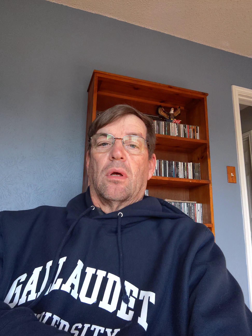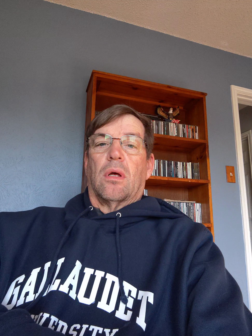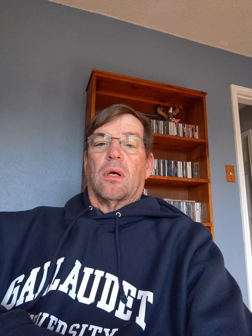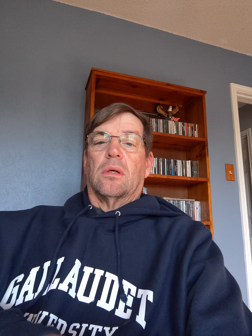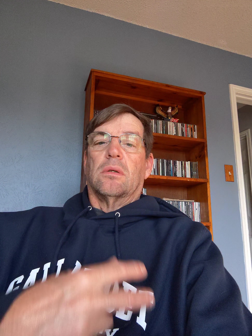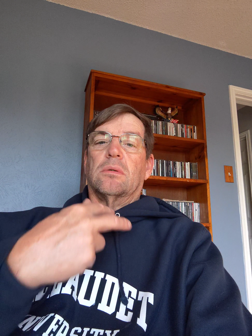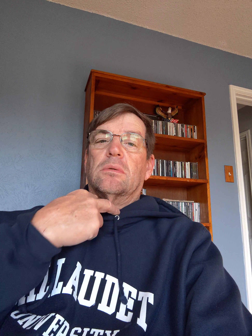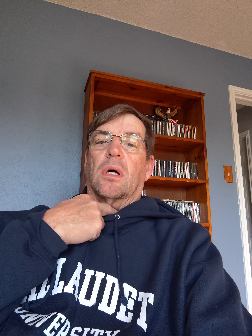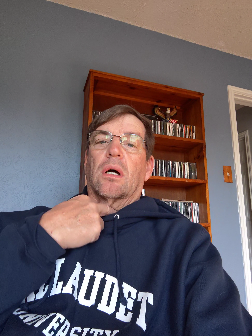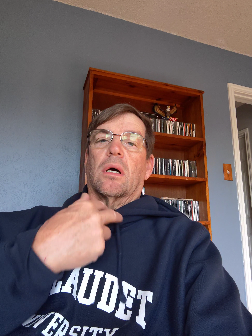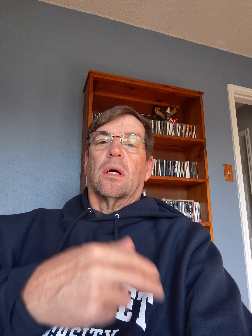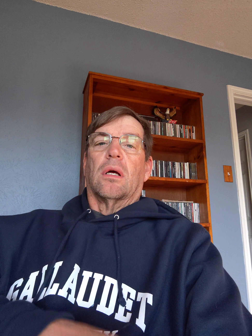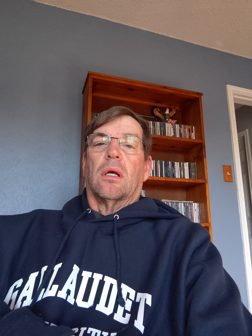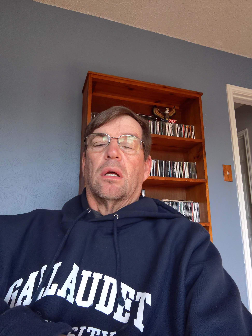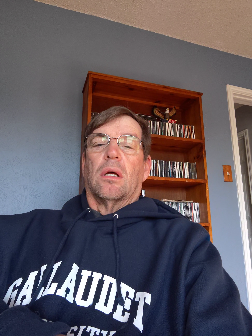stuck